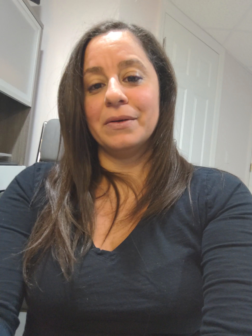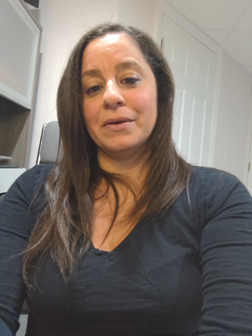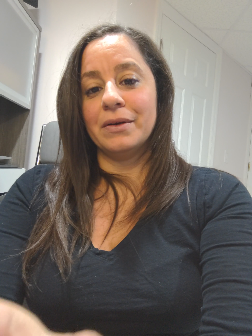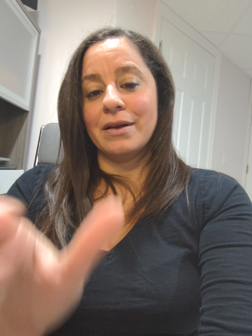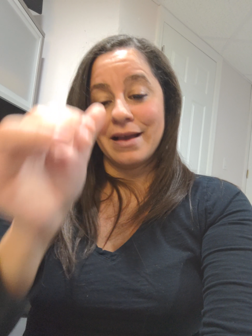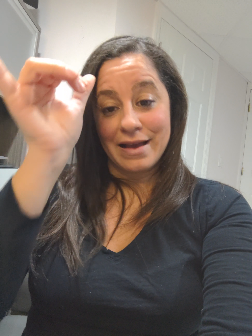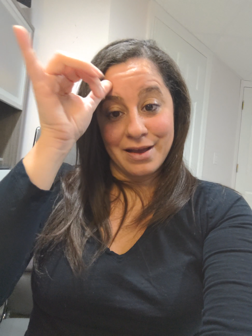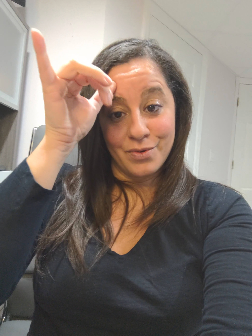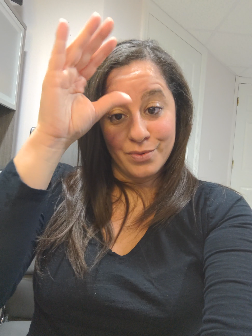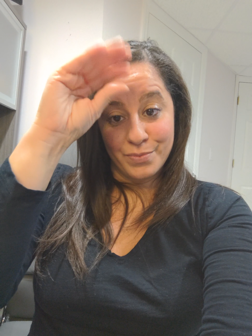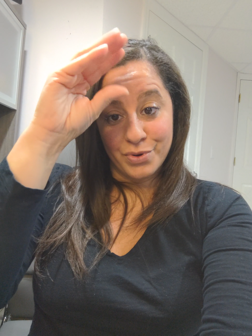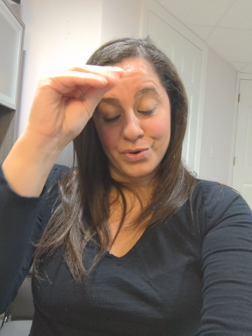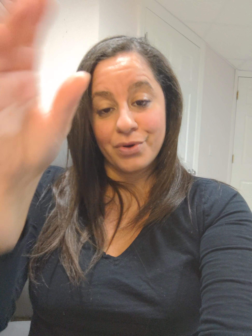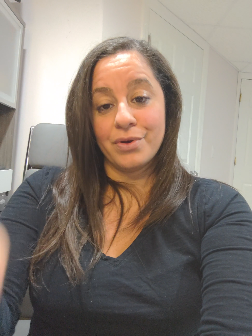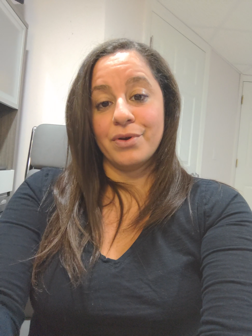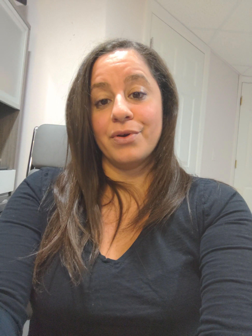cowboy